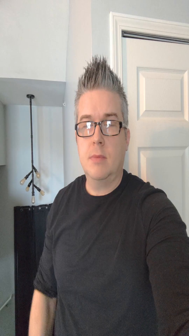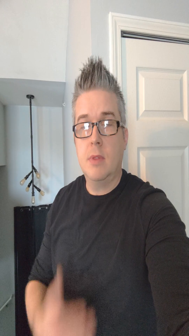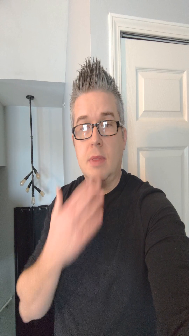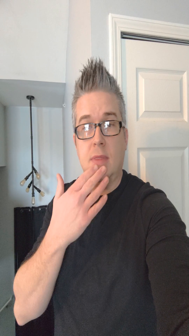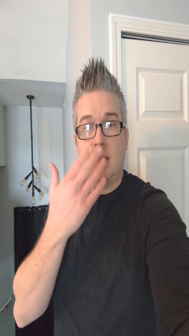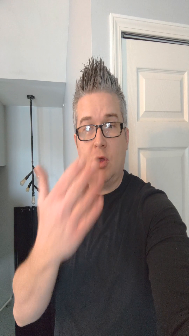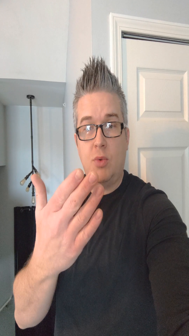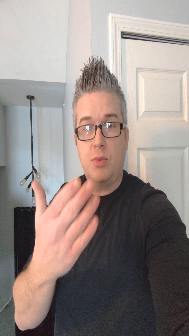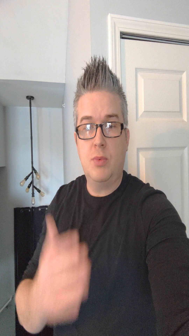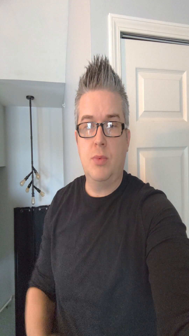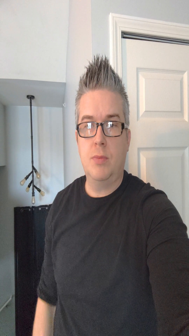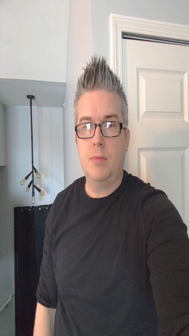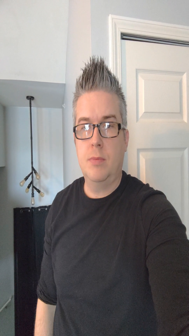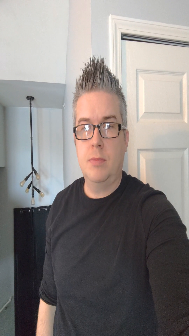thank you